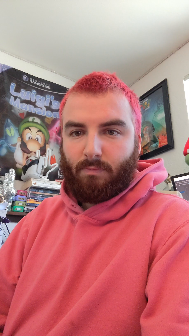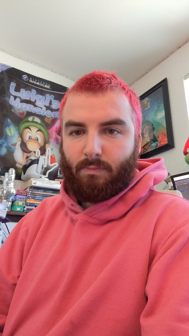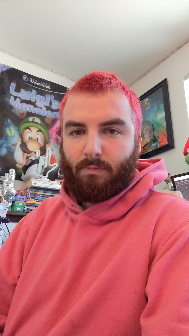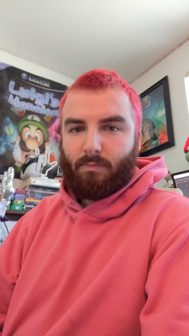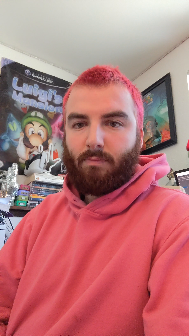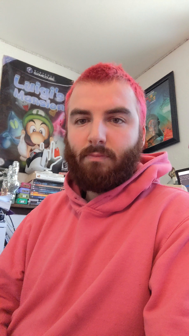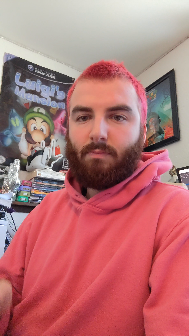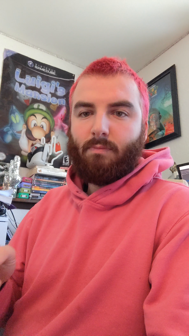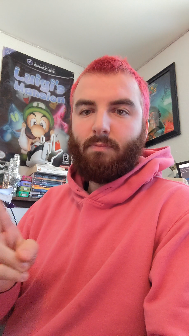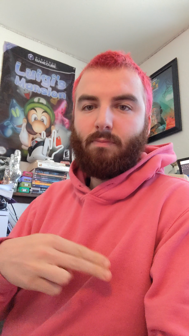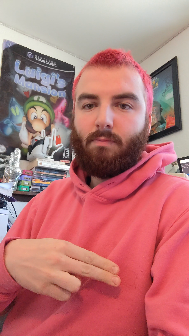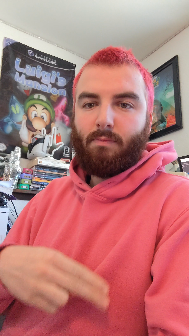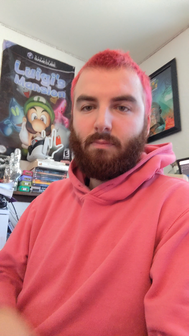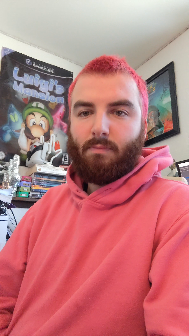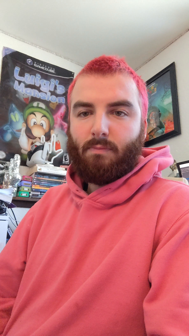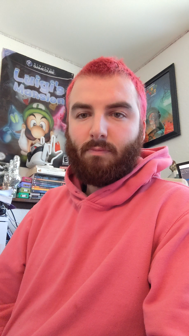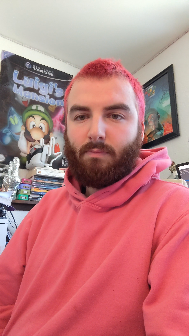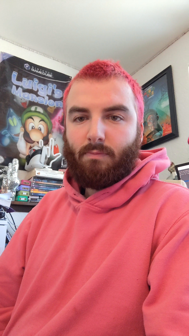belt